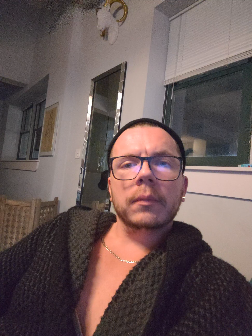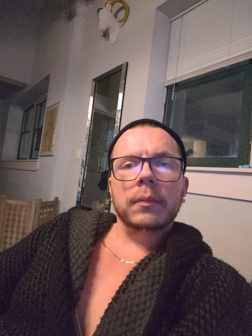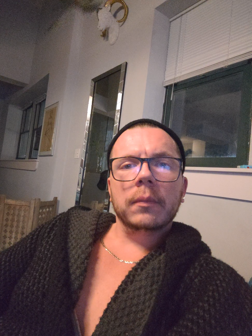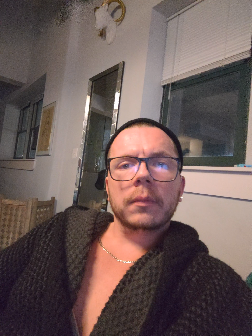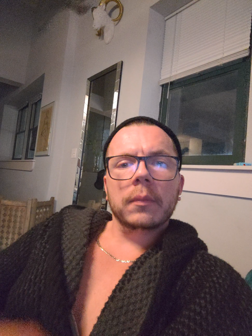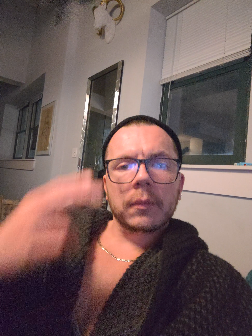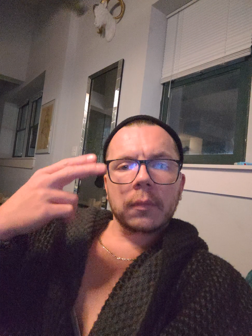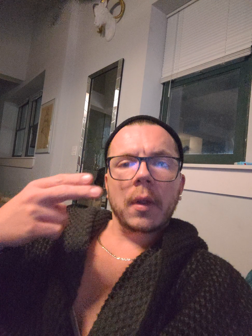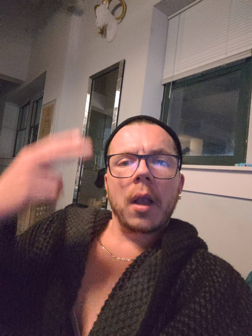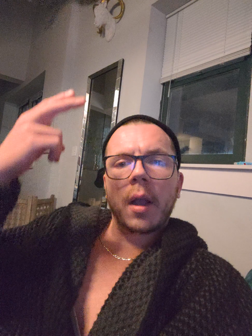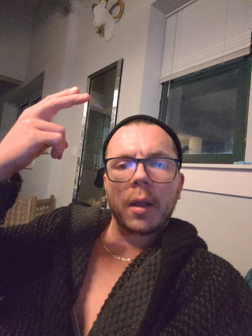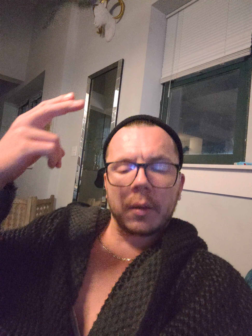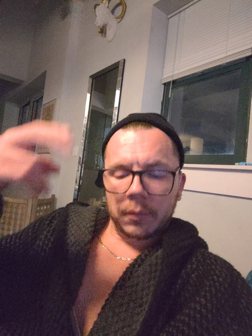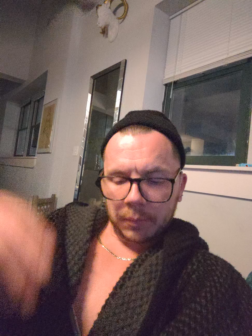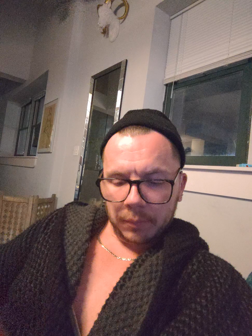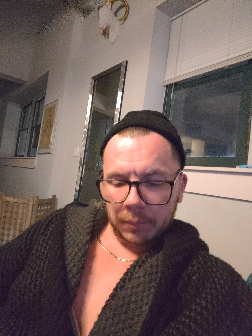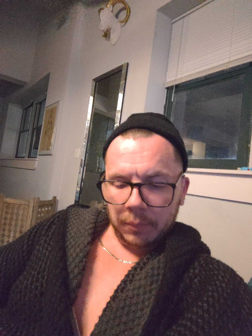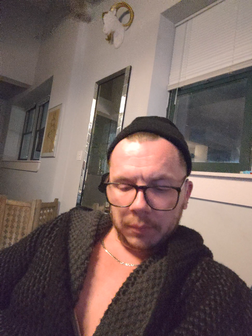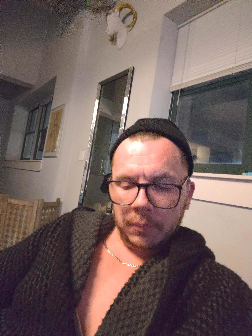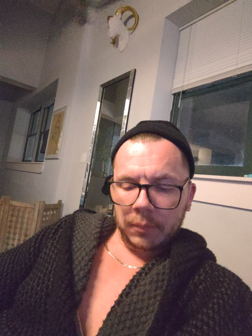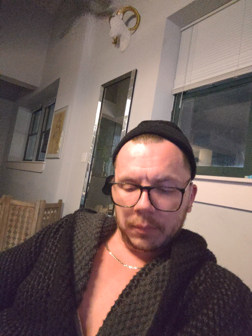high